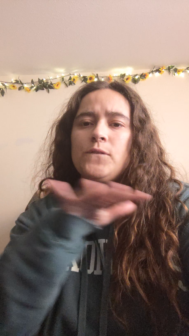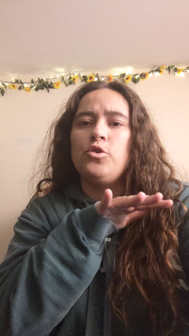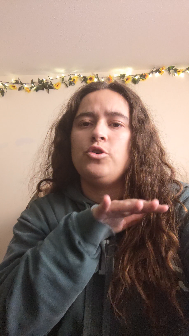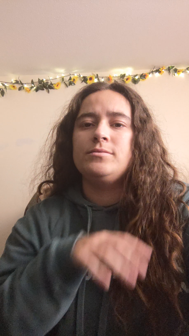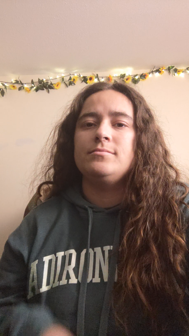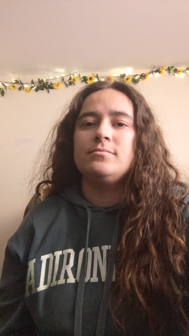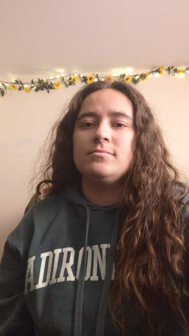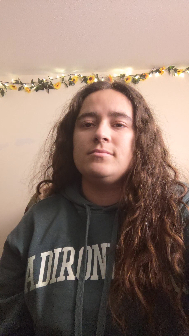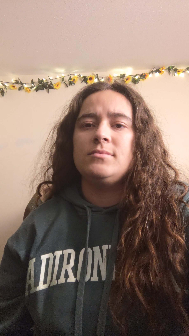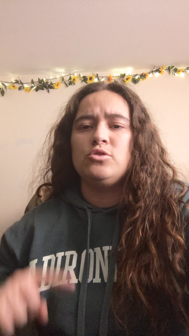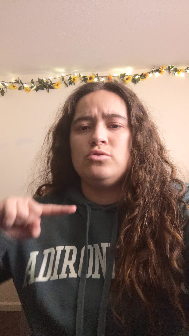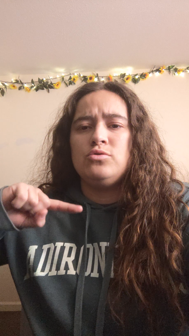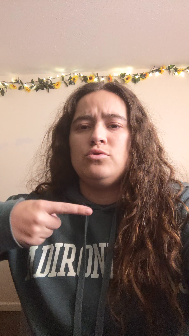hurt